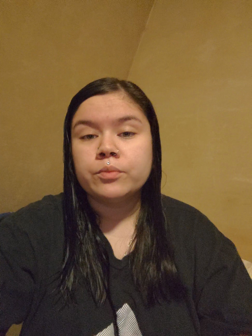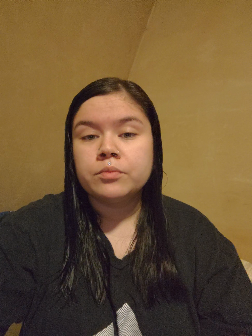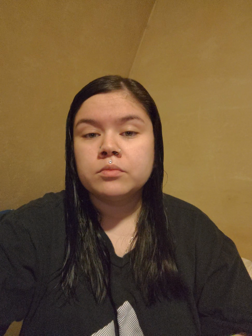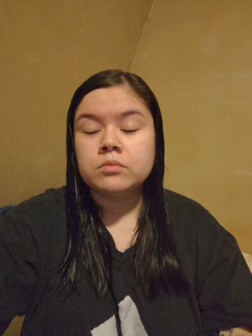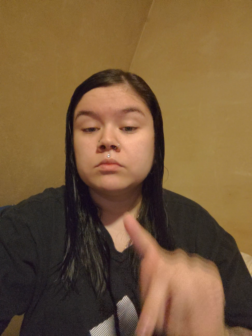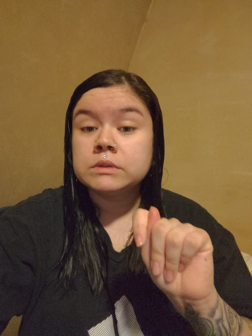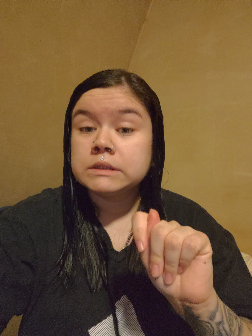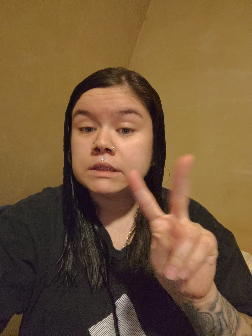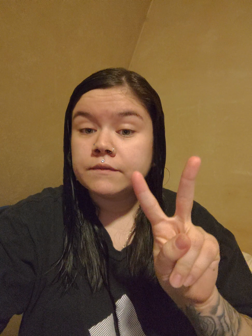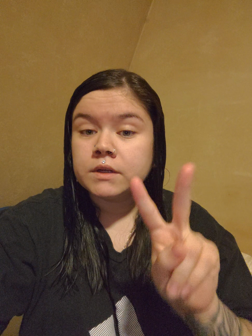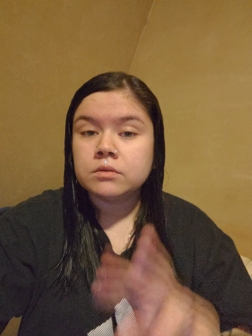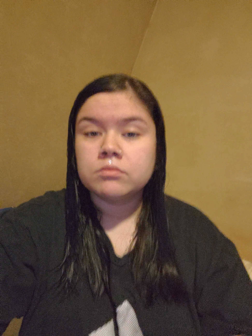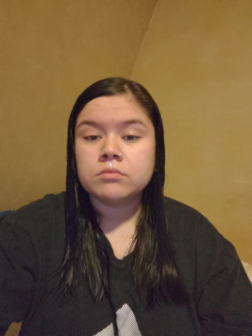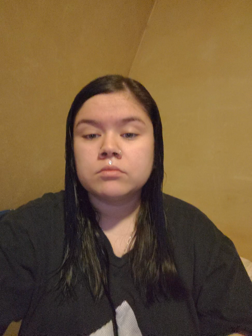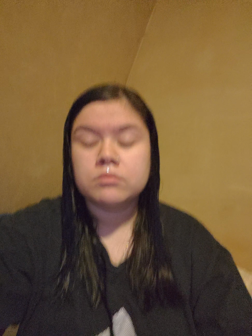TV